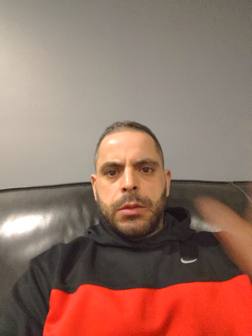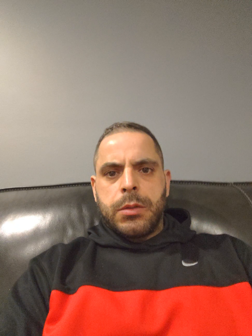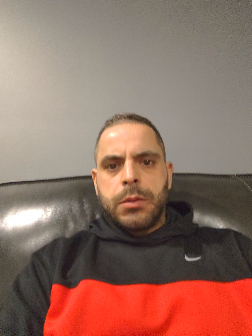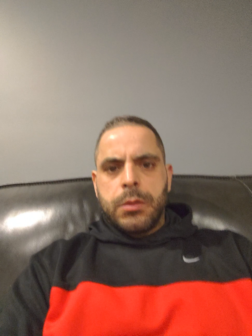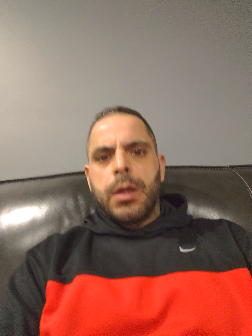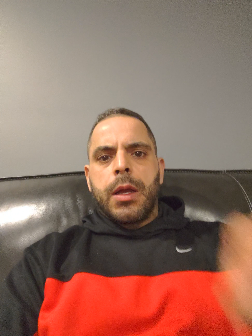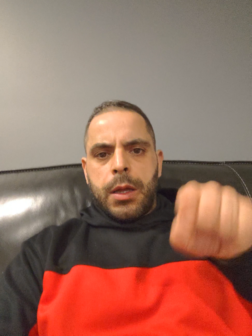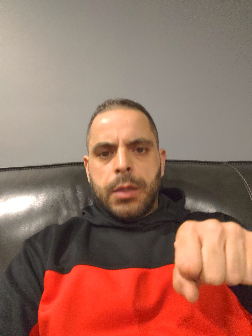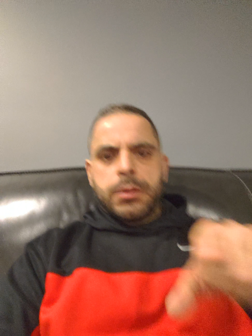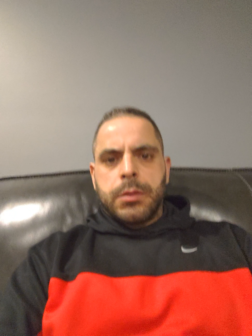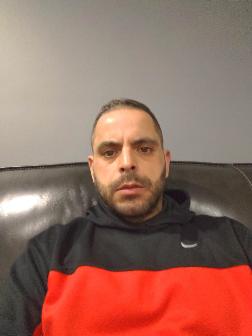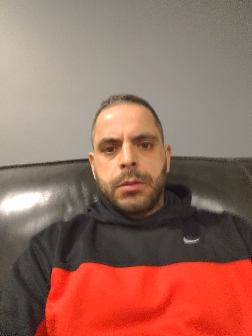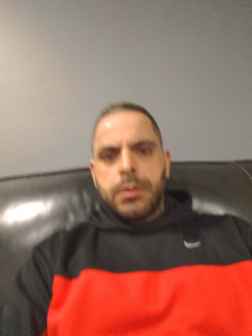can